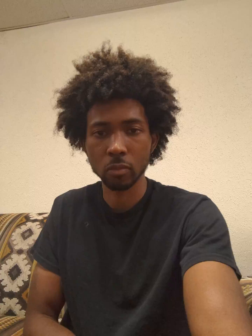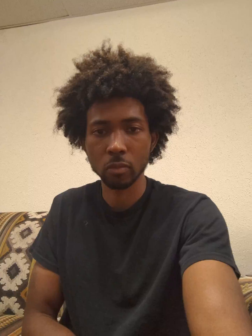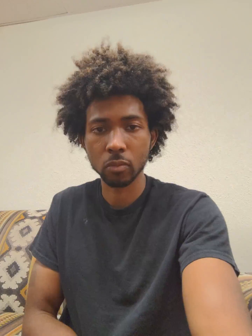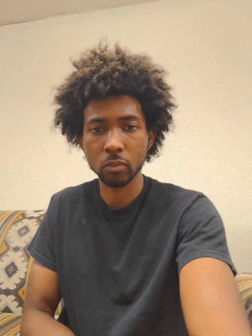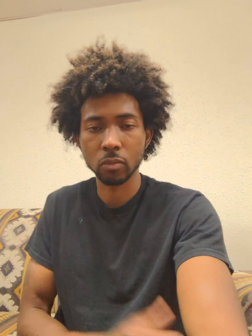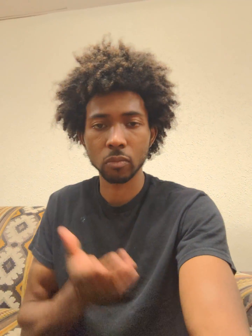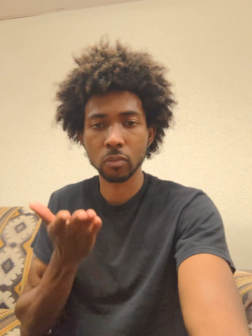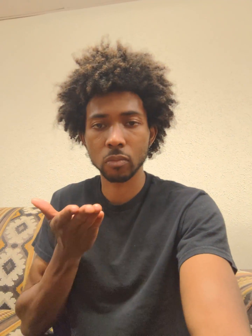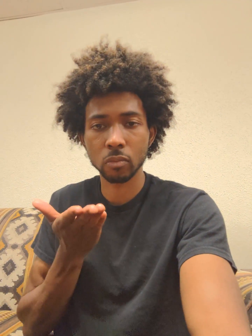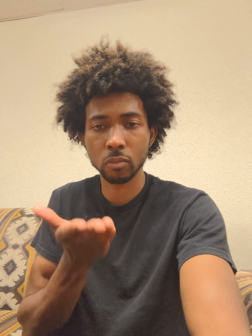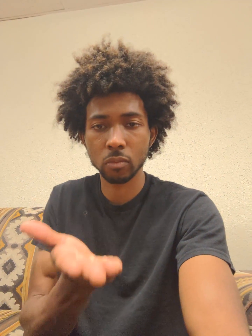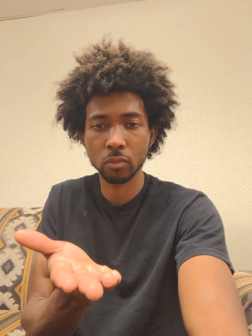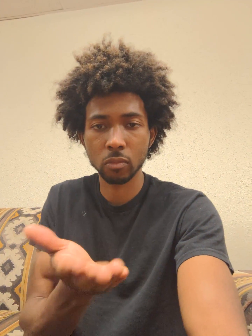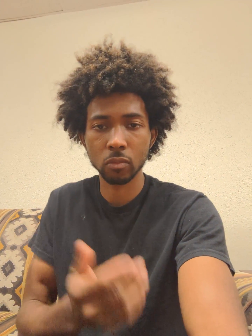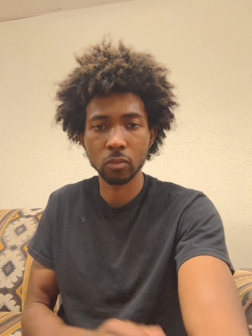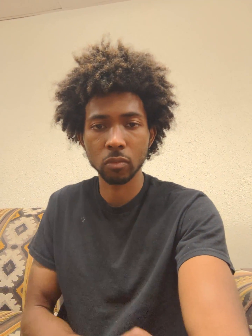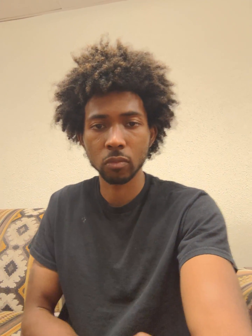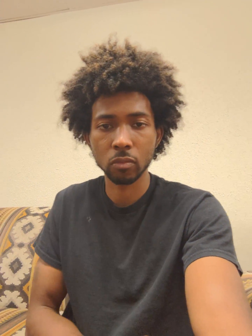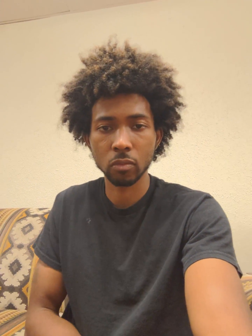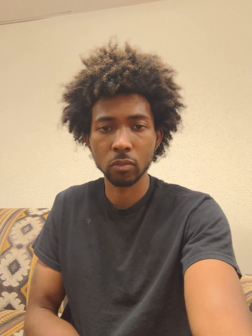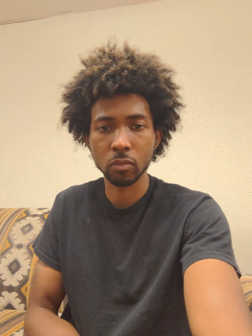oven